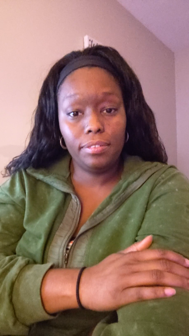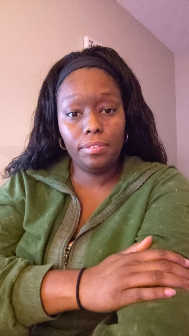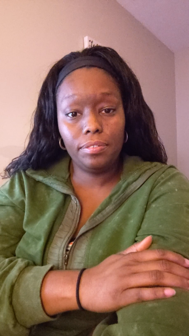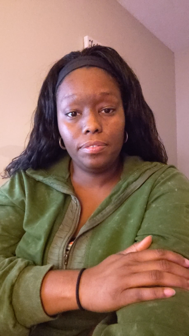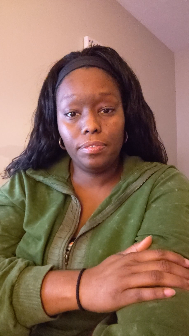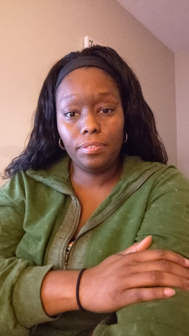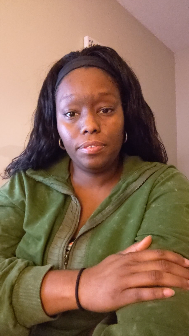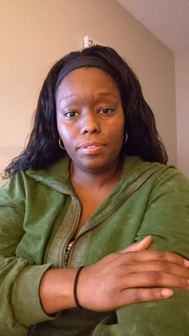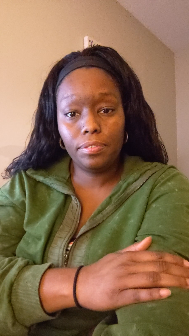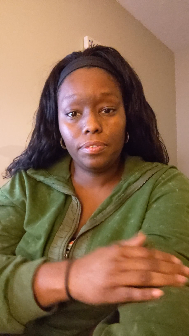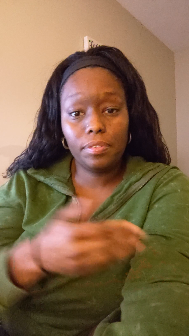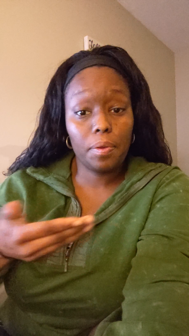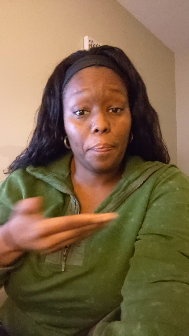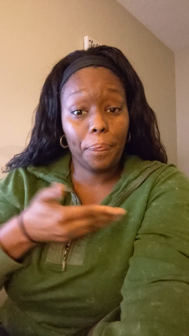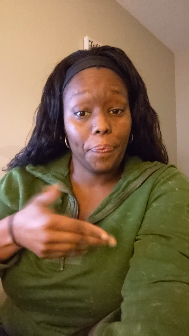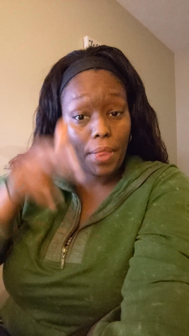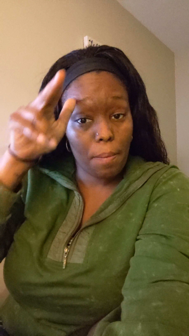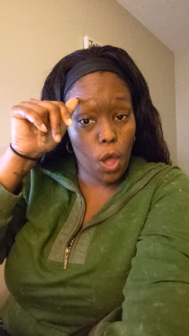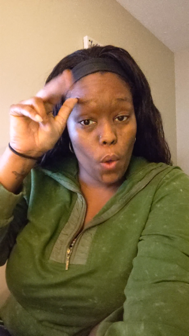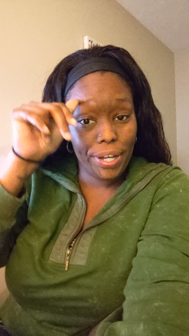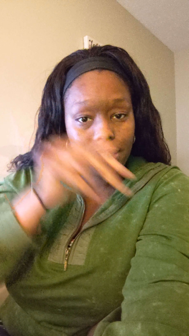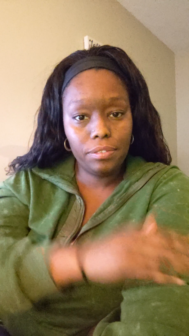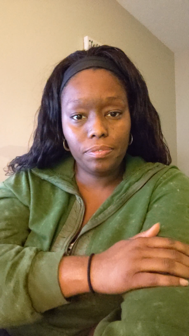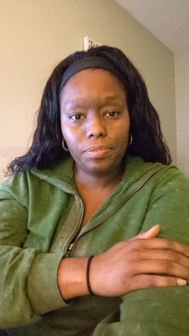pony